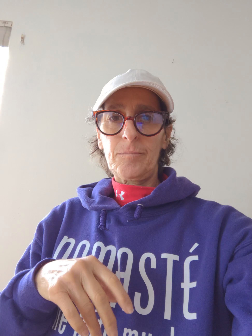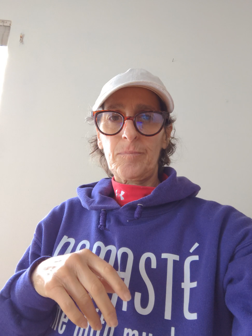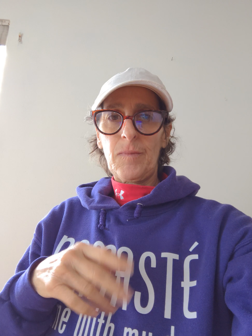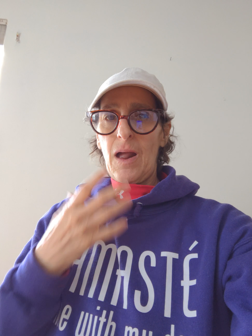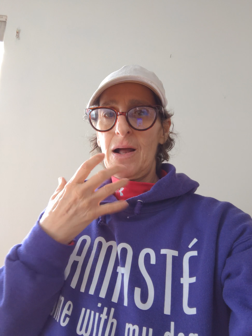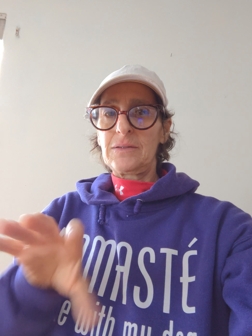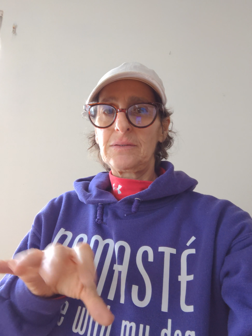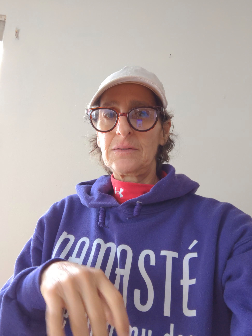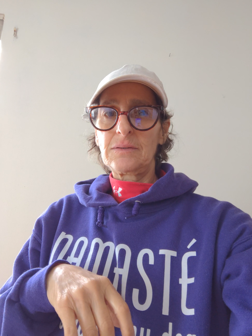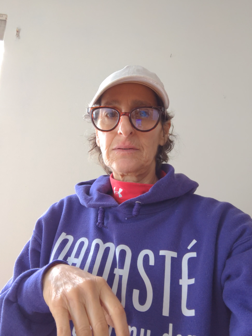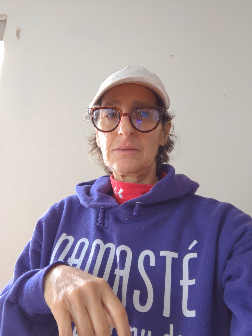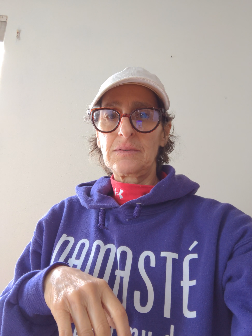hot